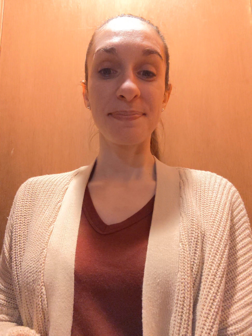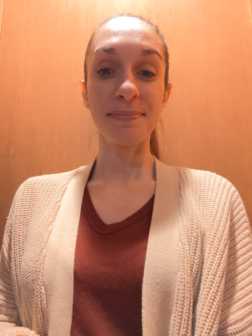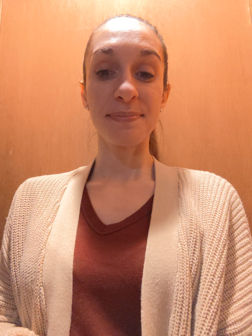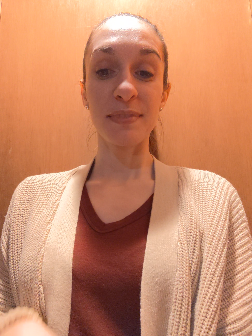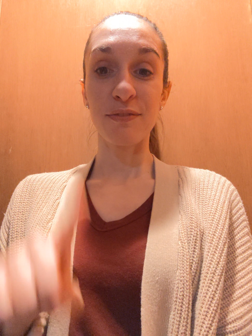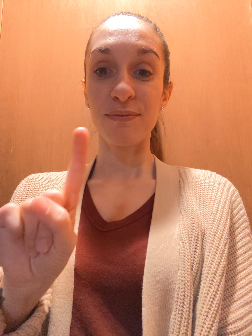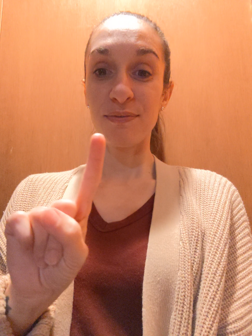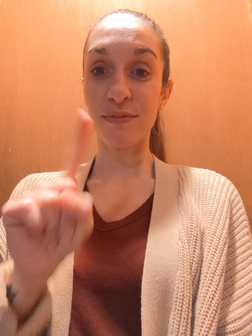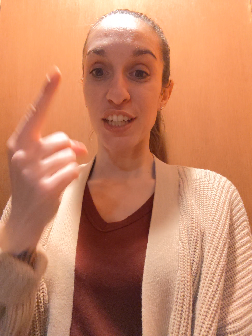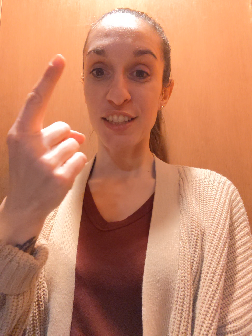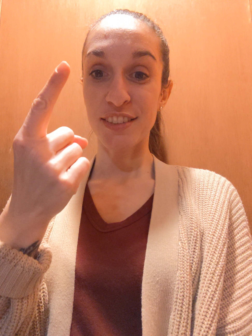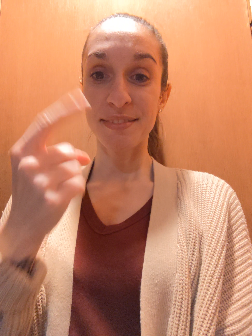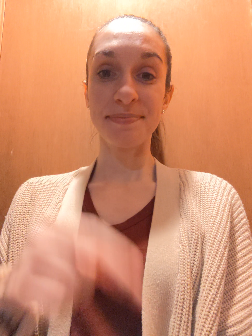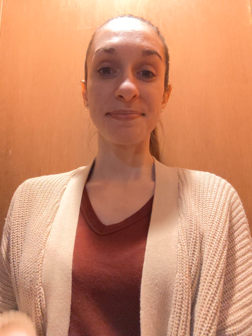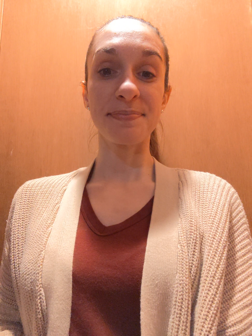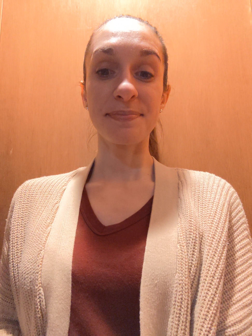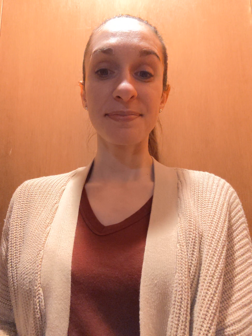first